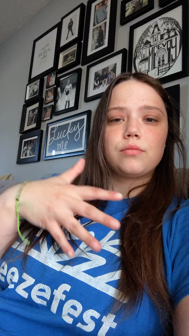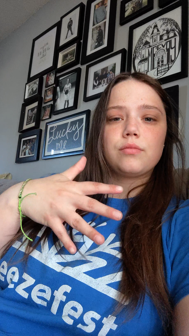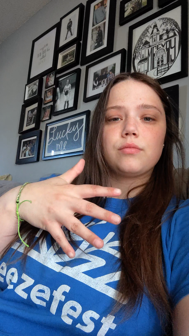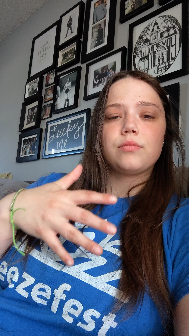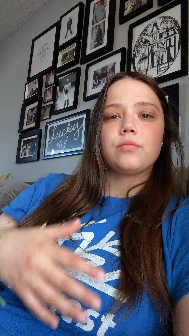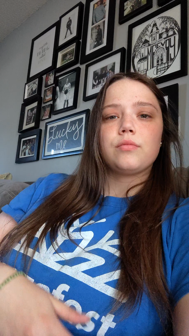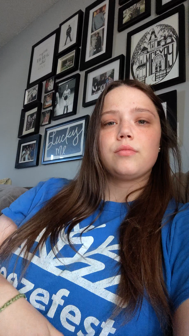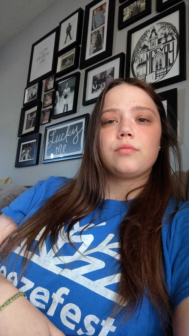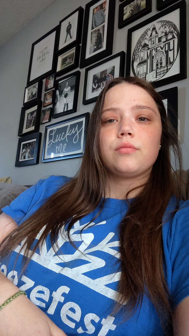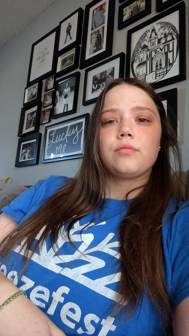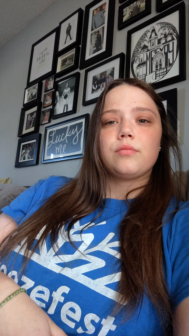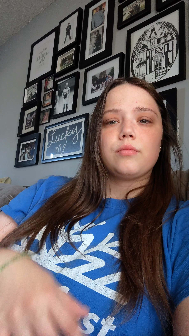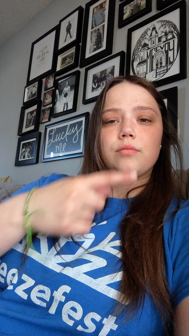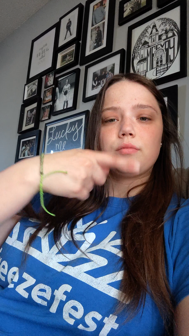cut